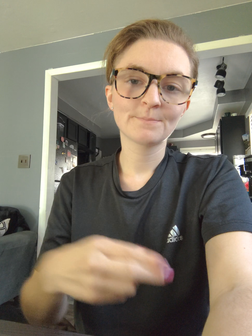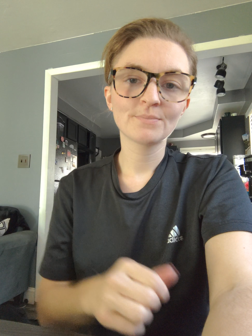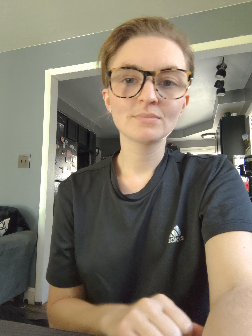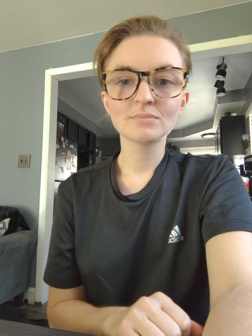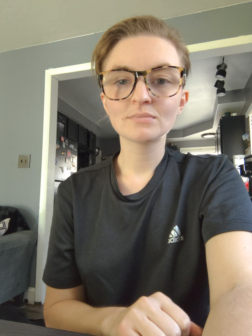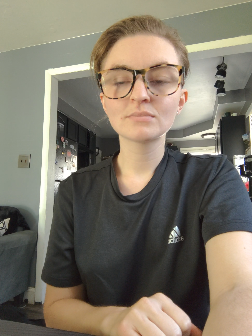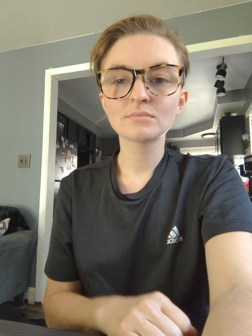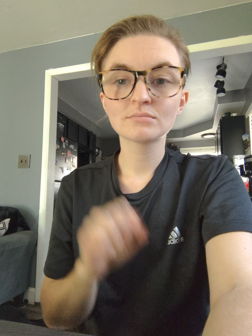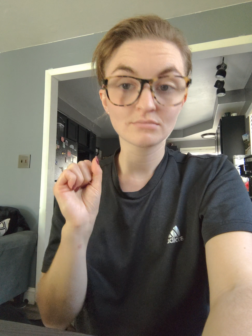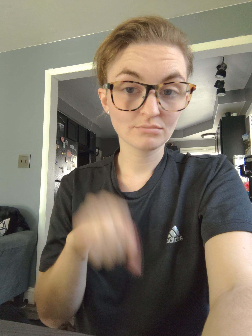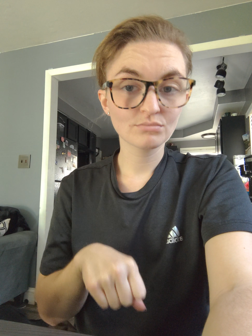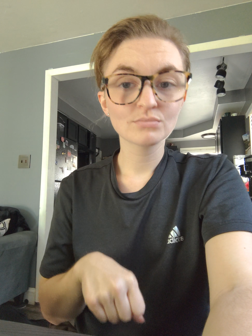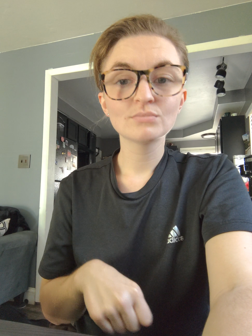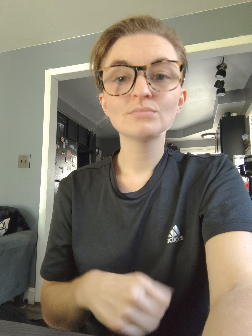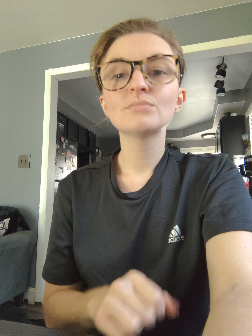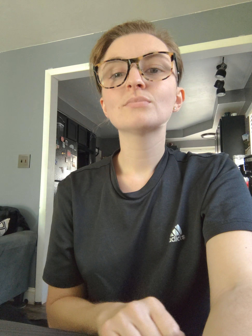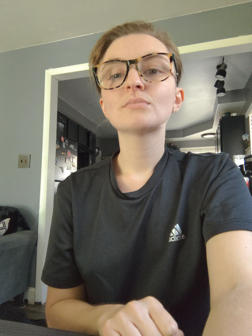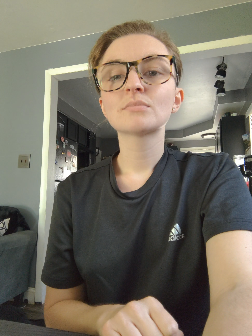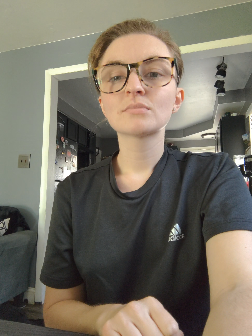could